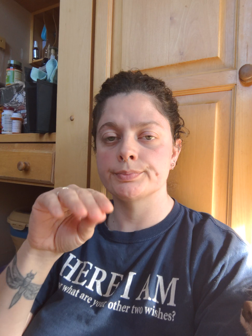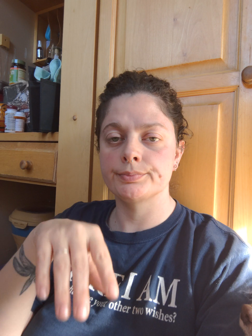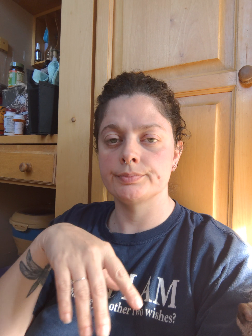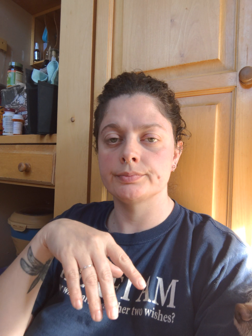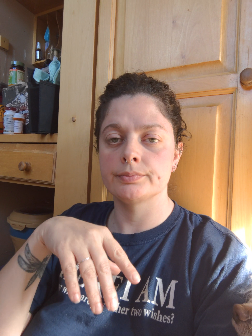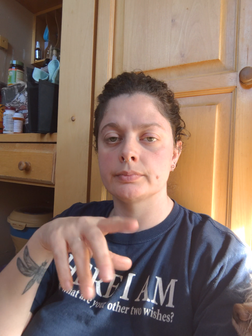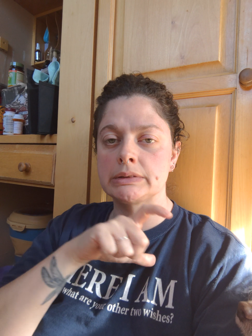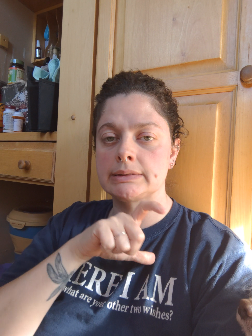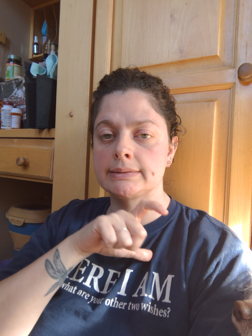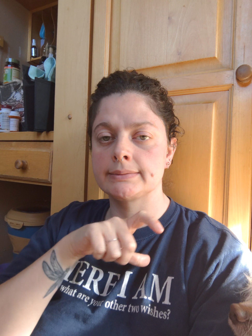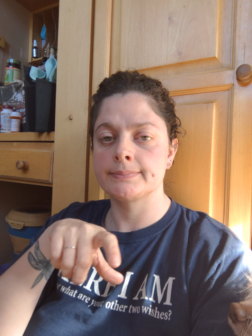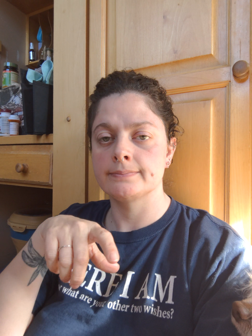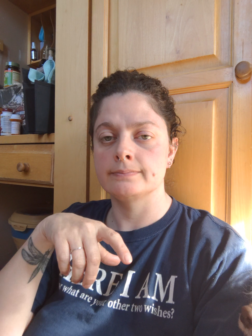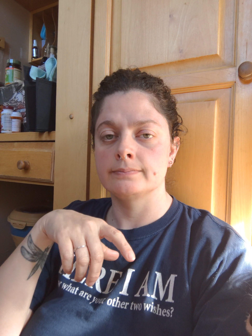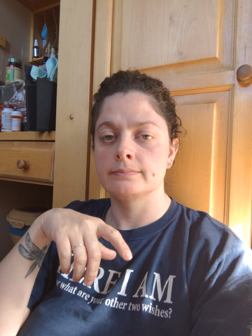police